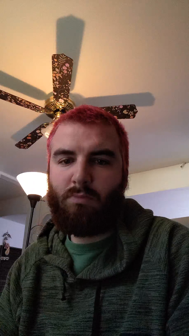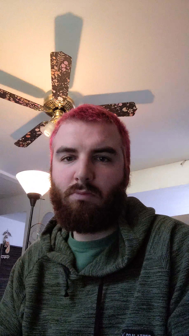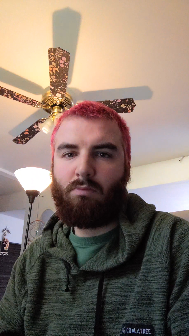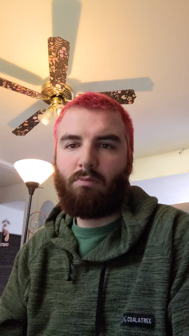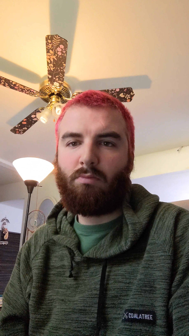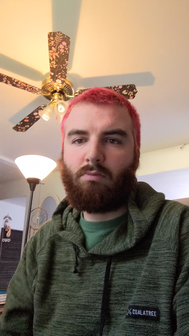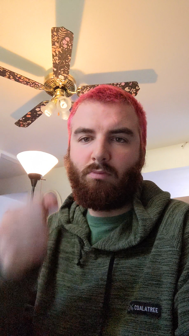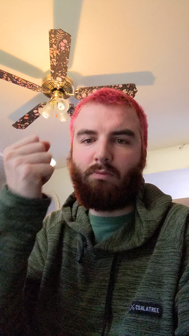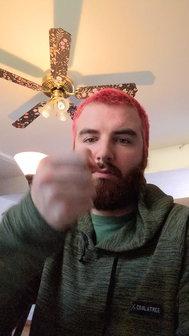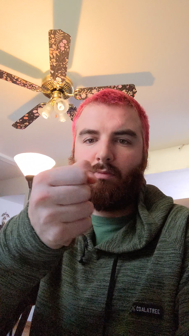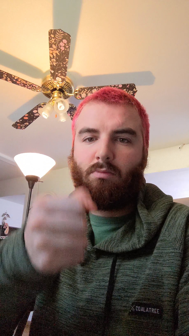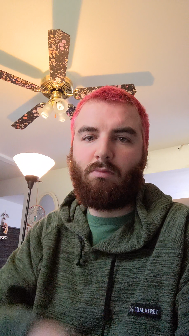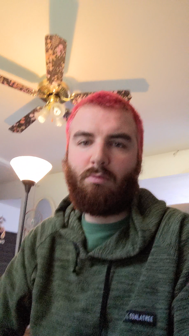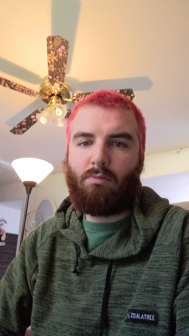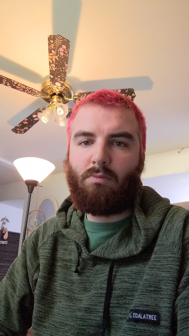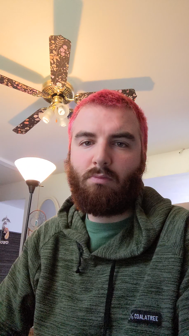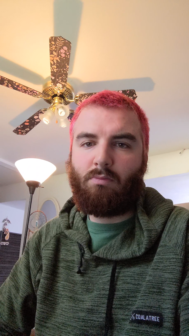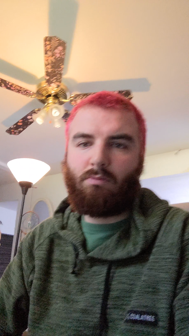hit